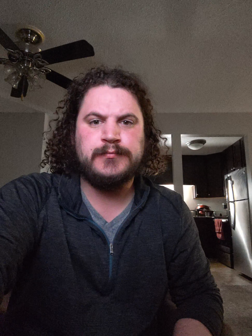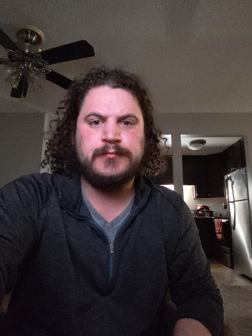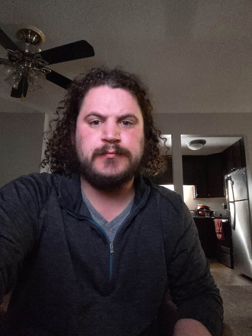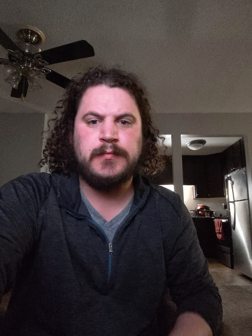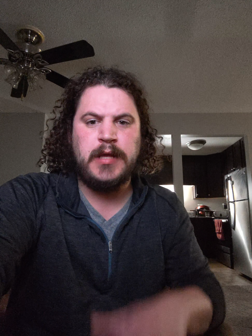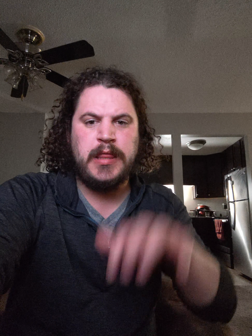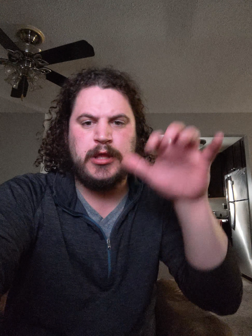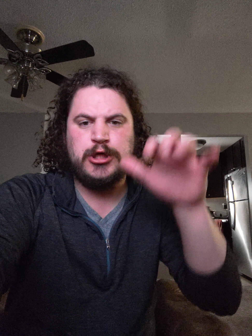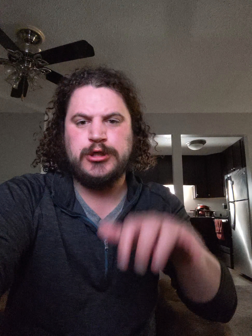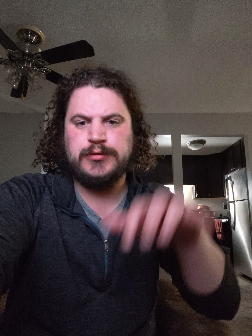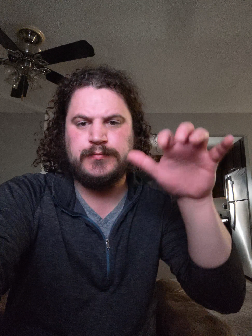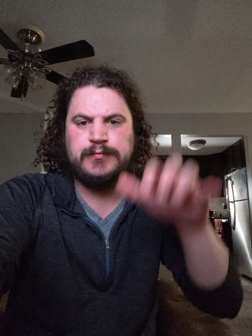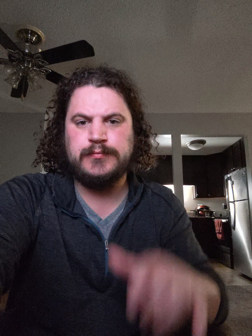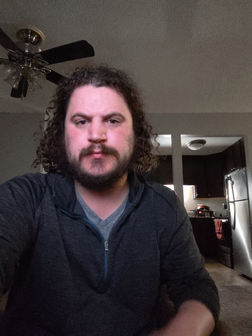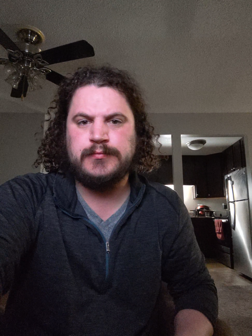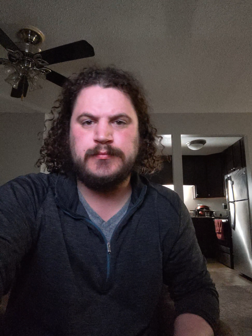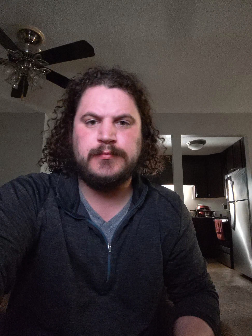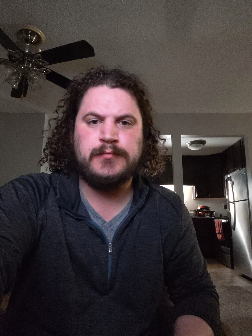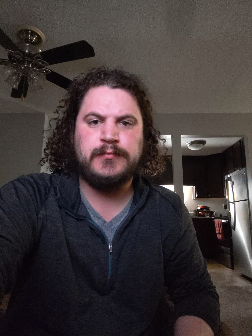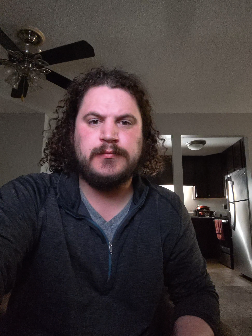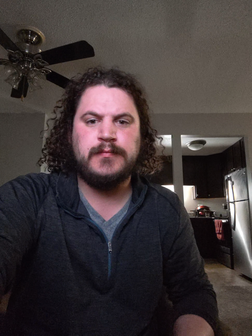alligator